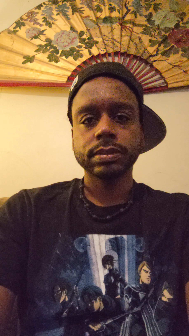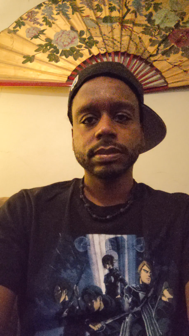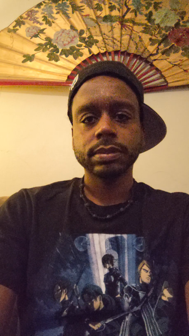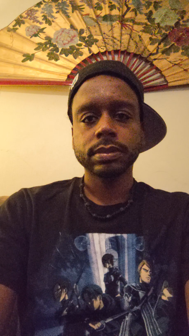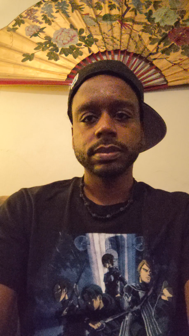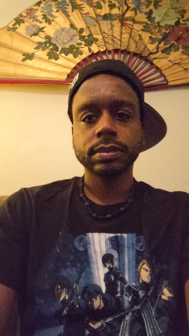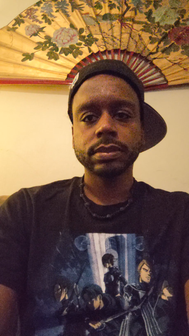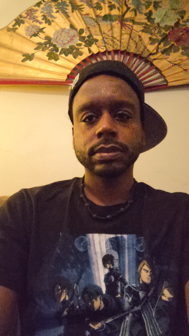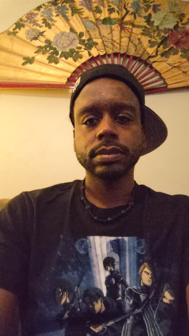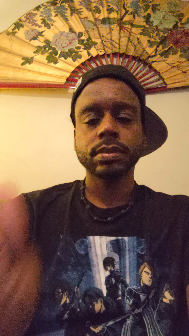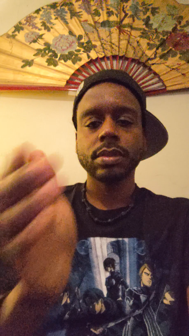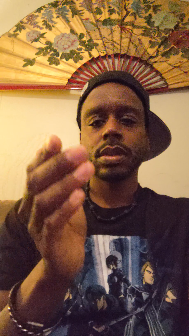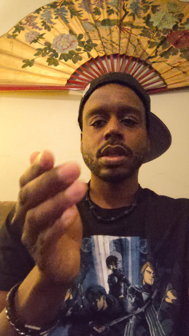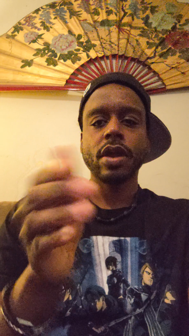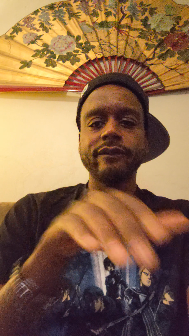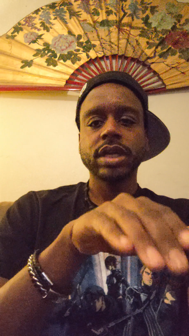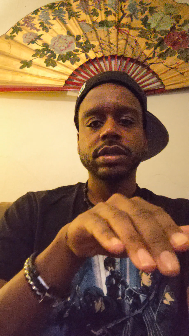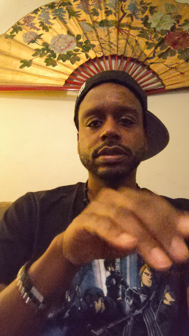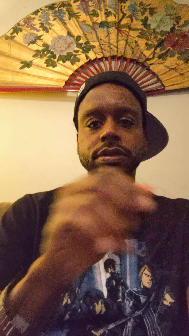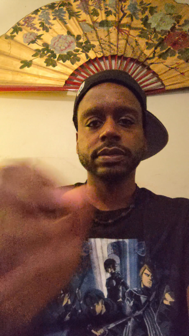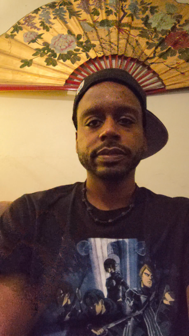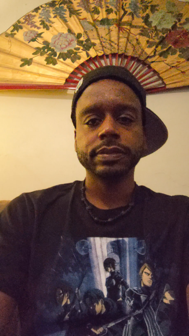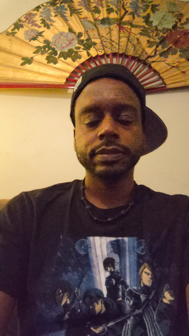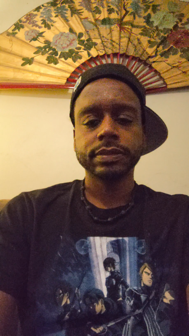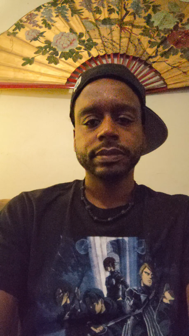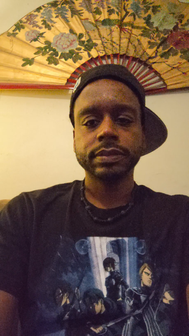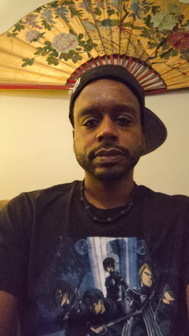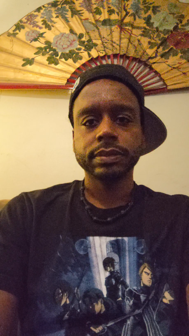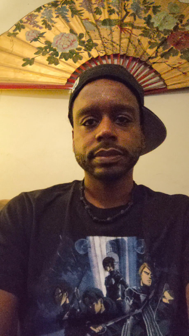cover